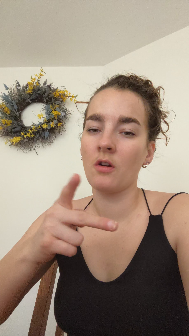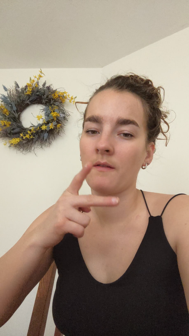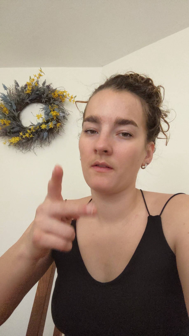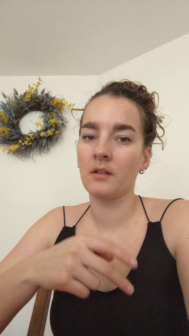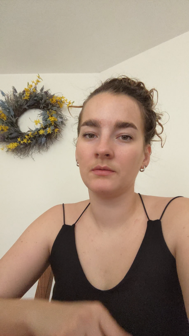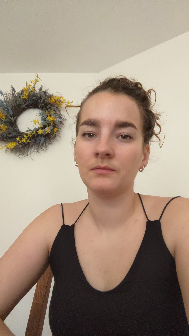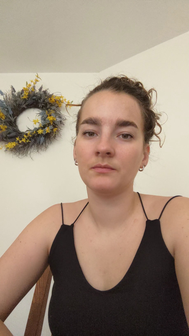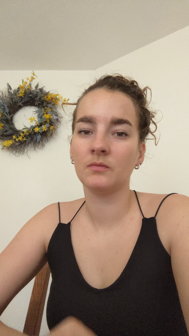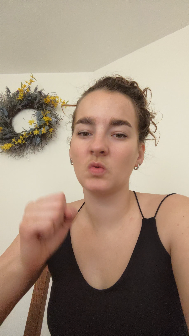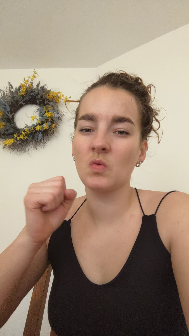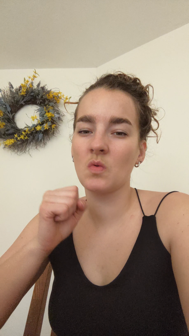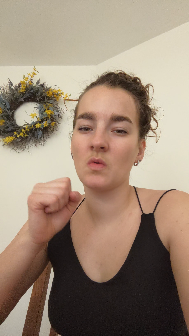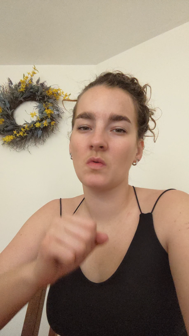cold